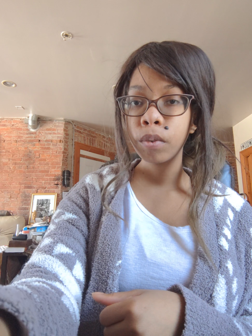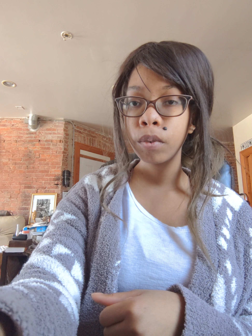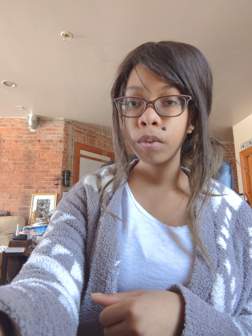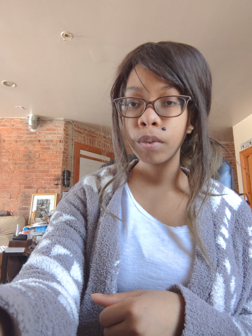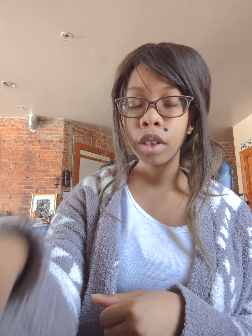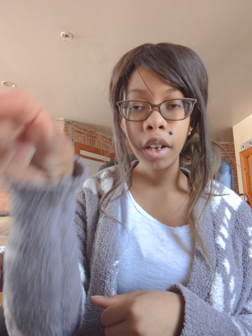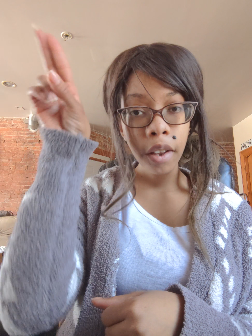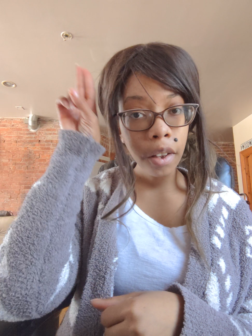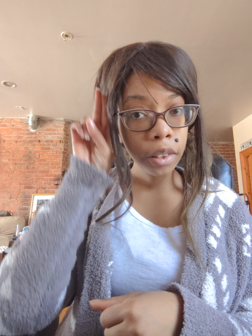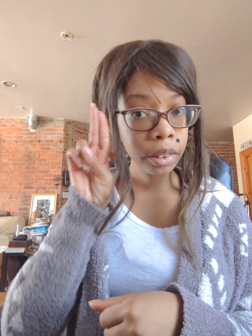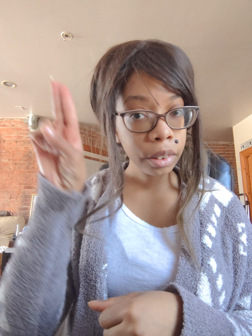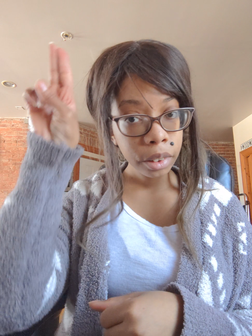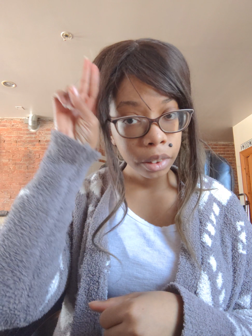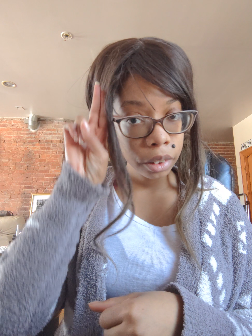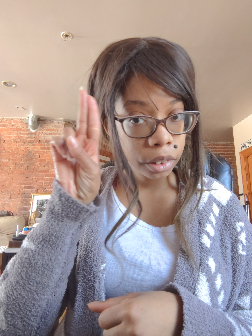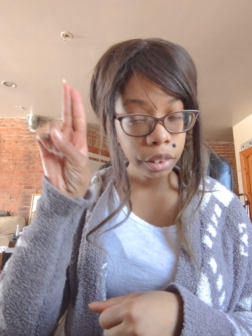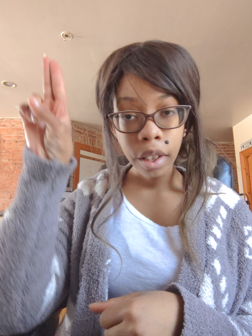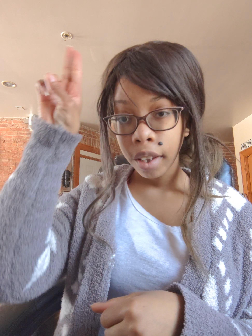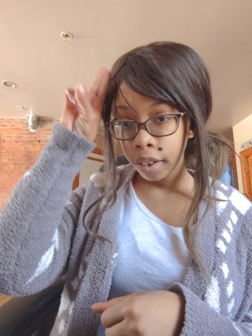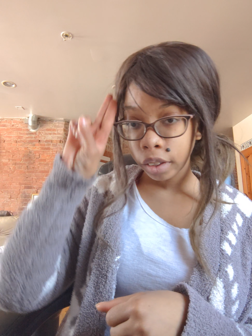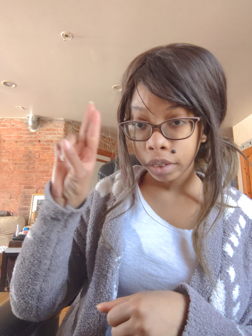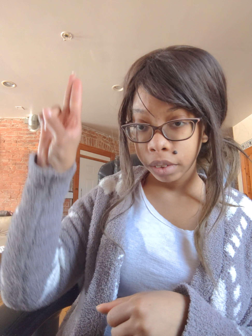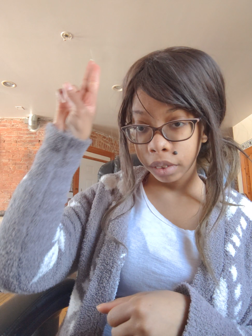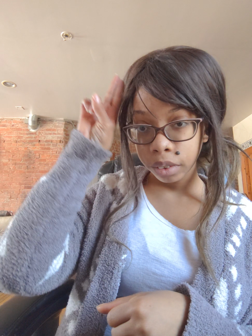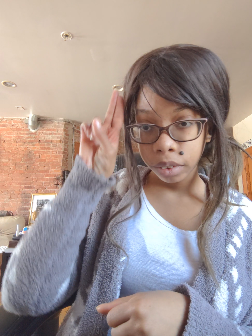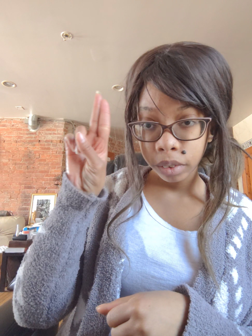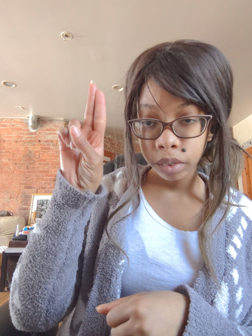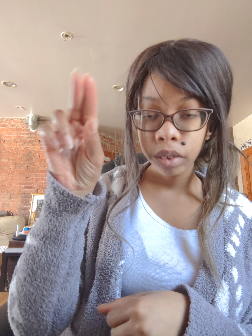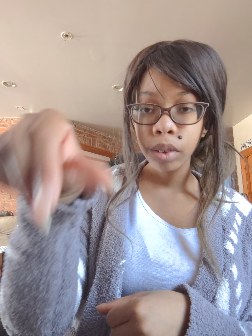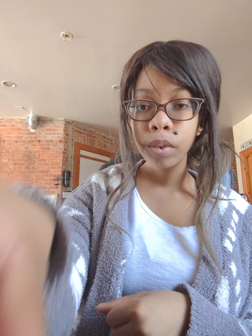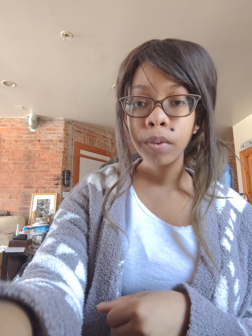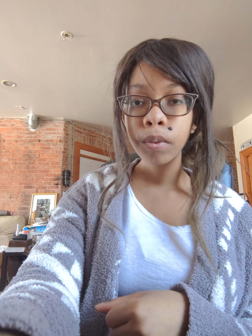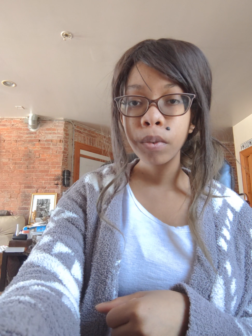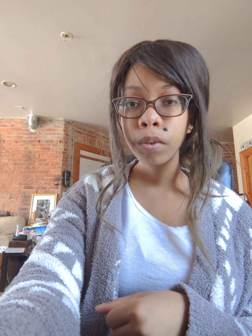uncle